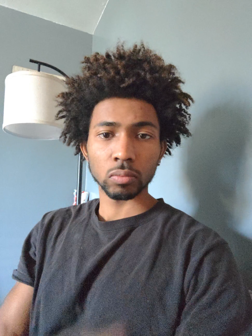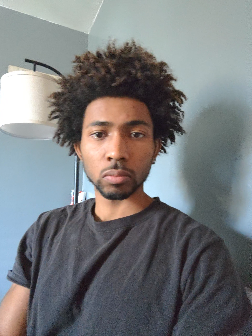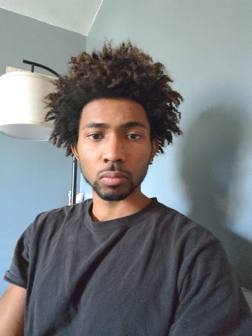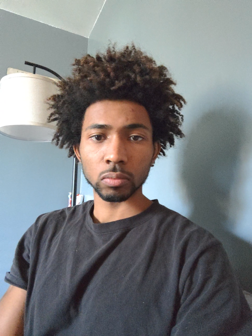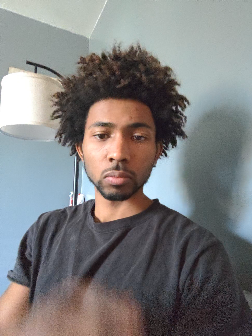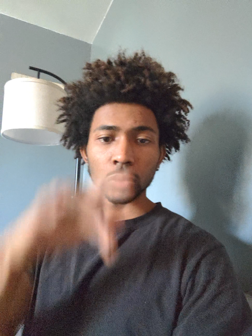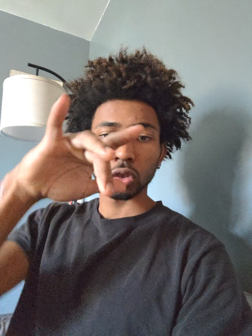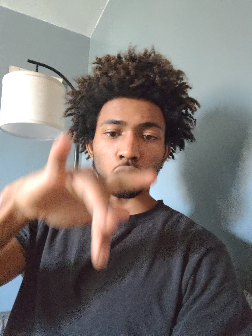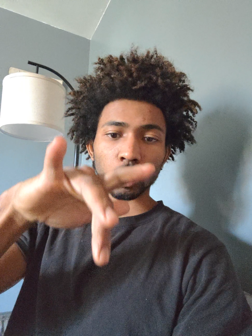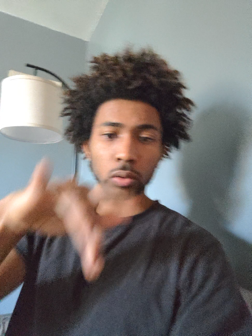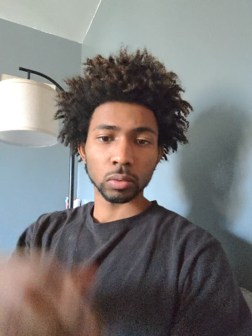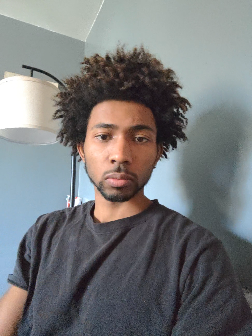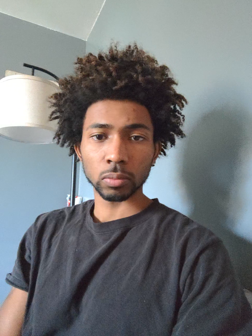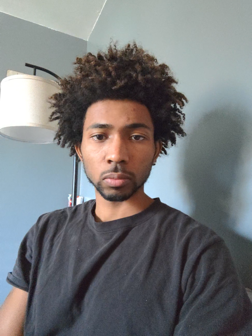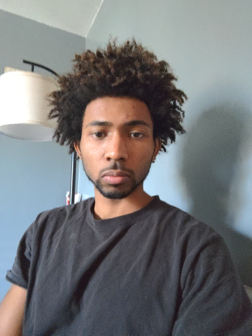touch